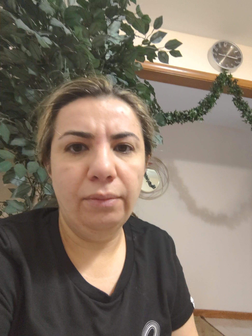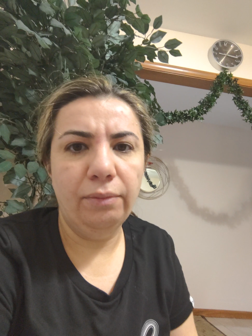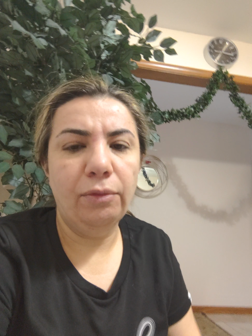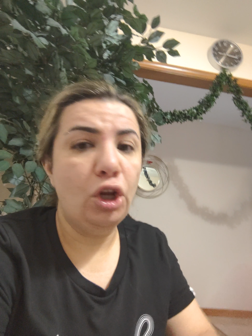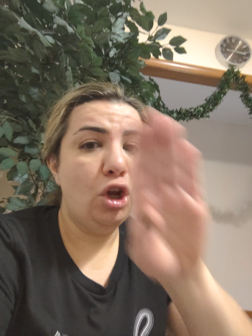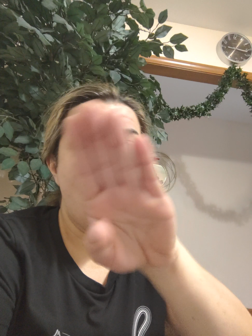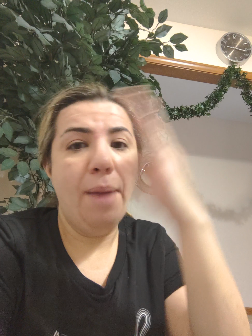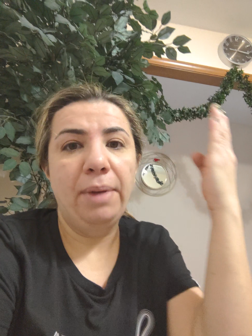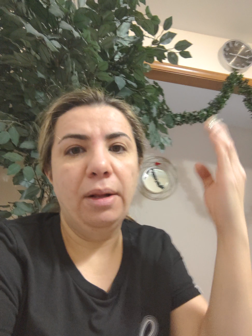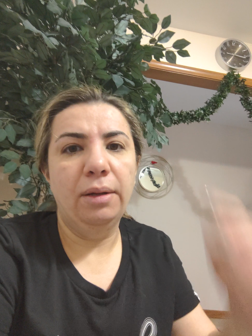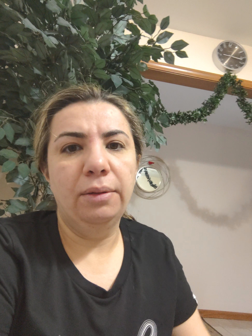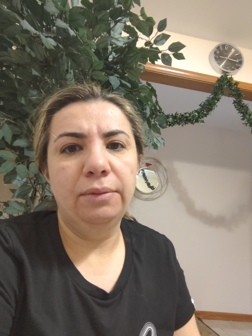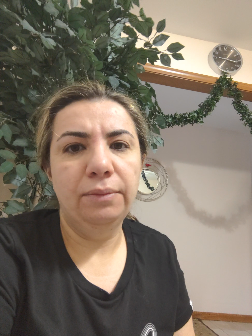open